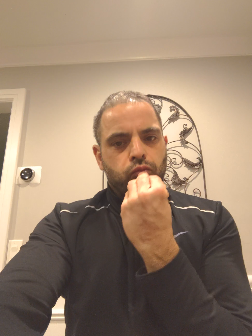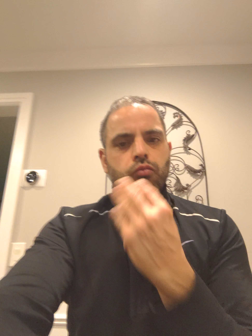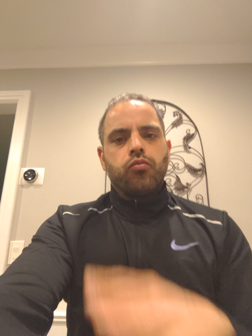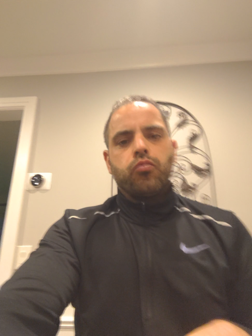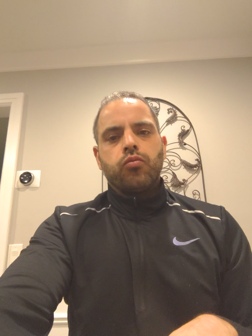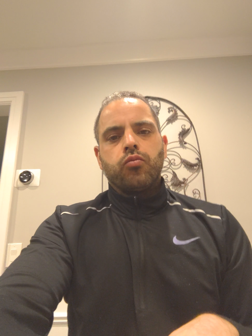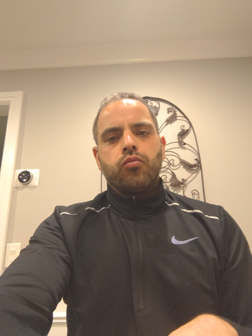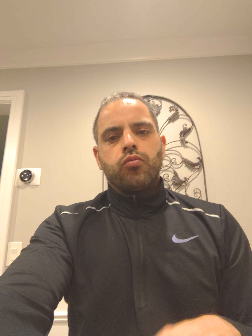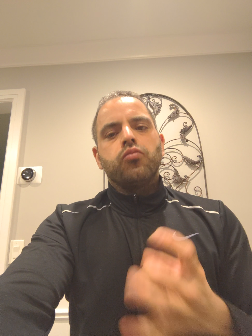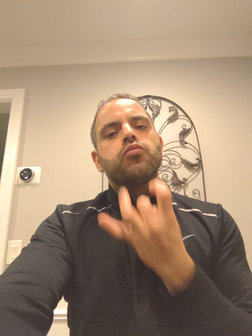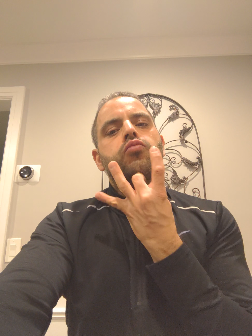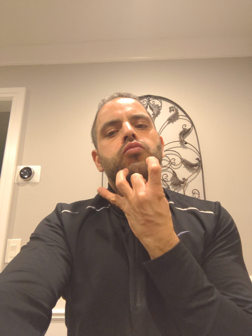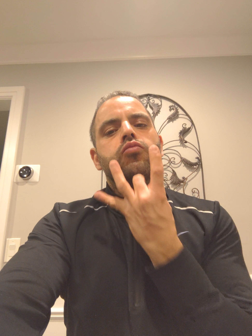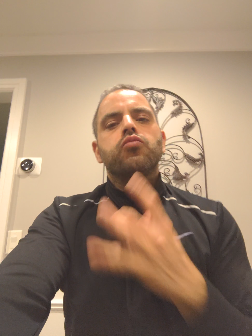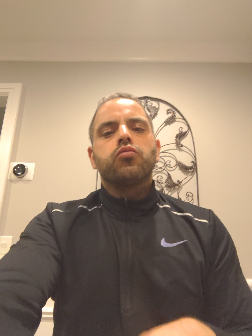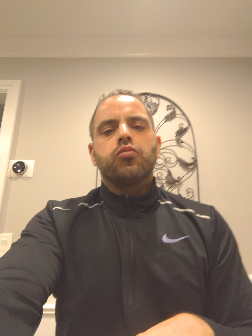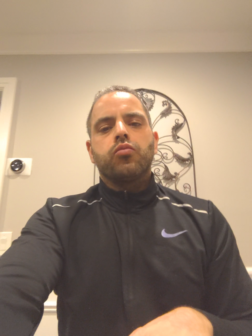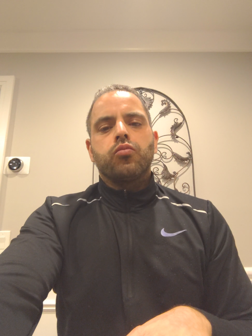lamp